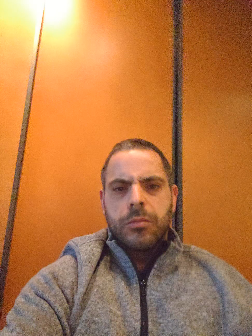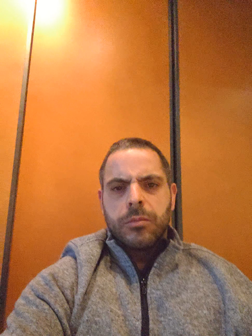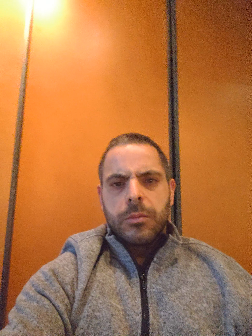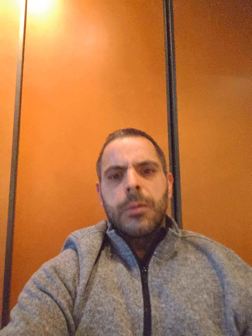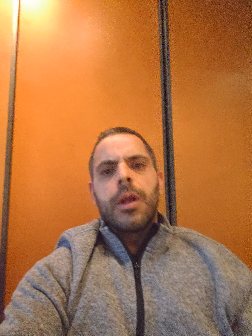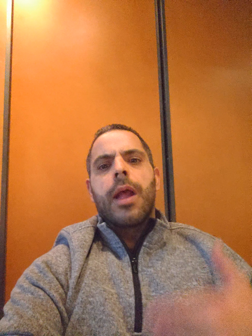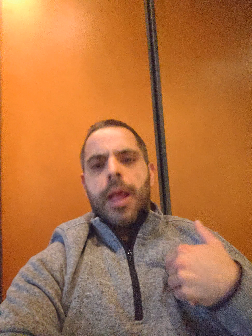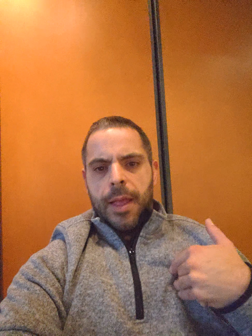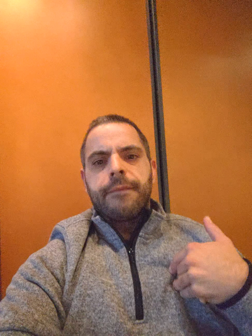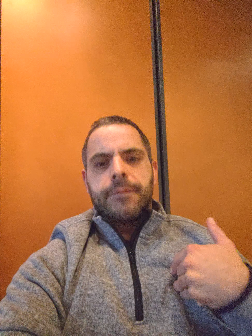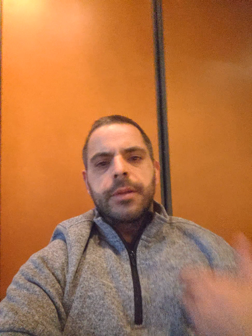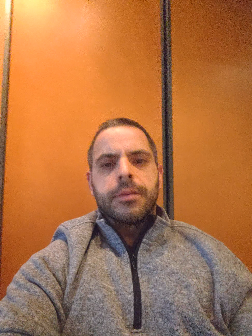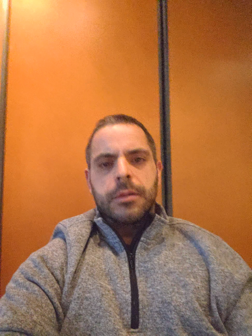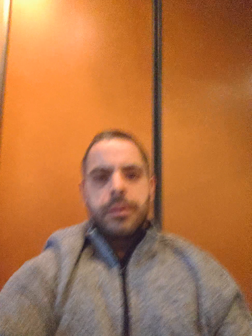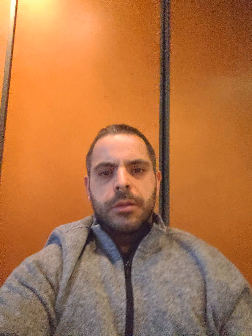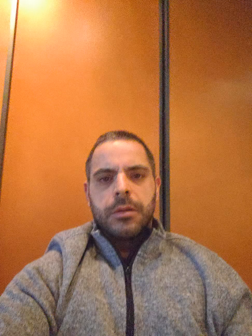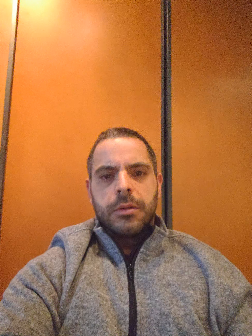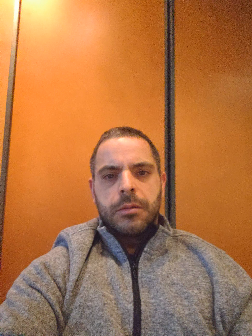have